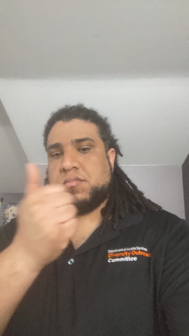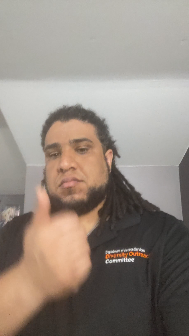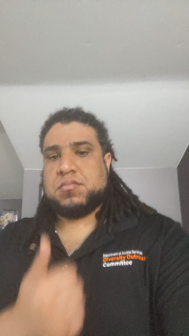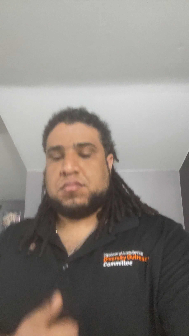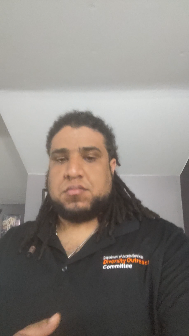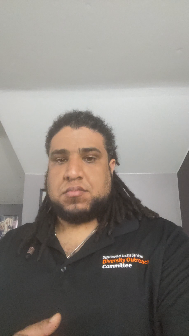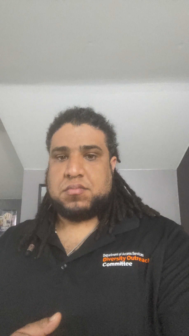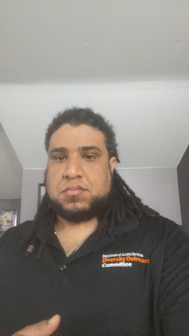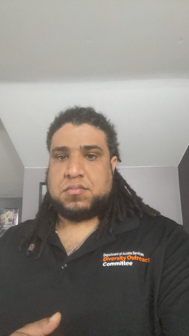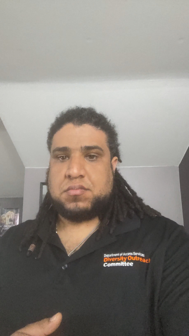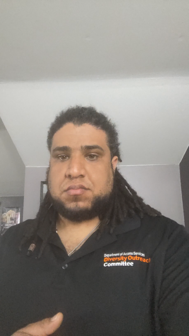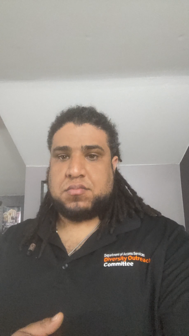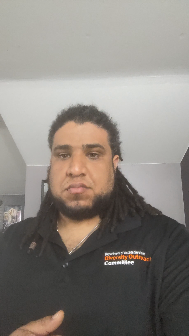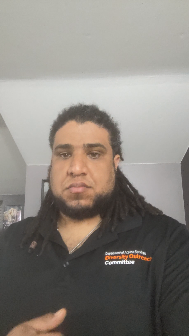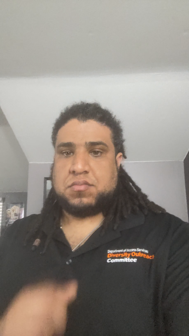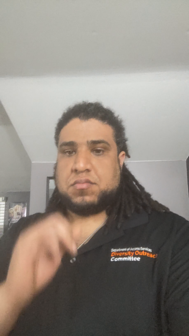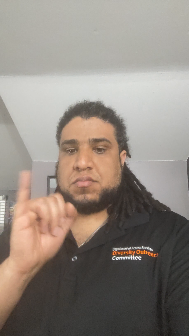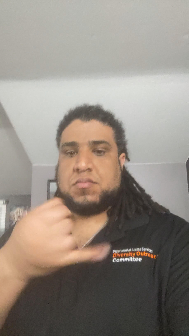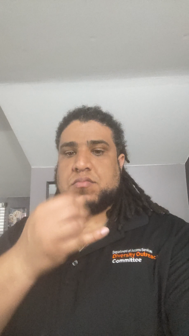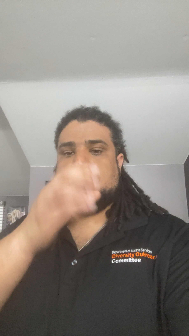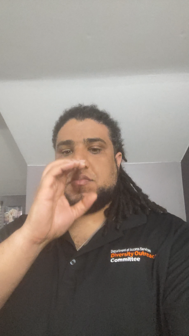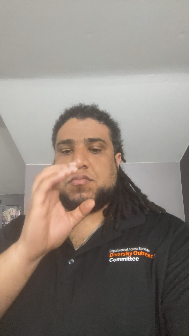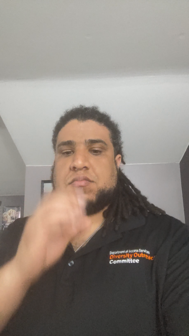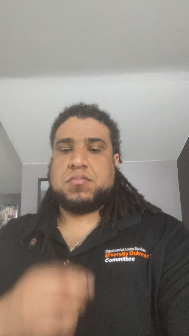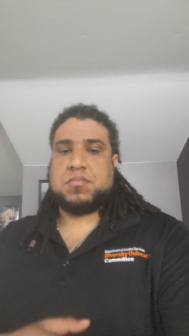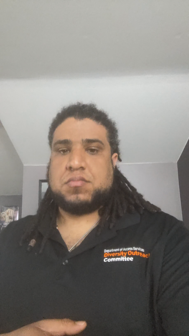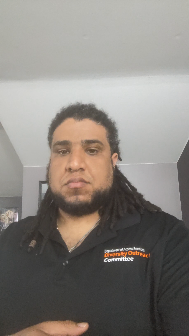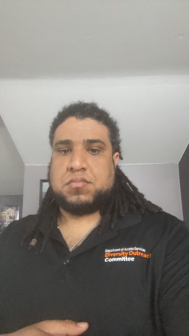juice